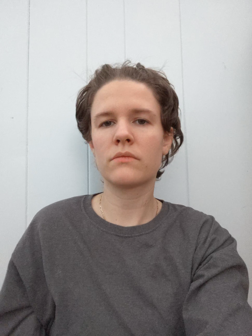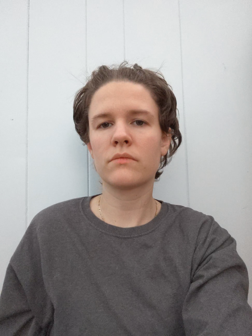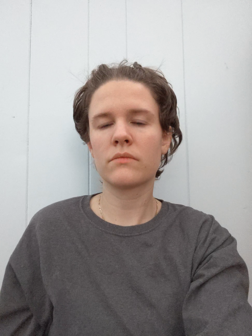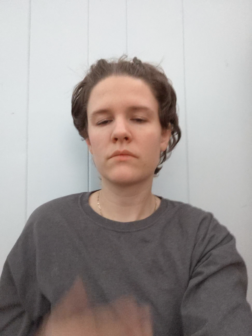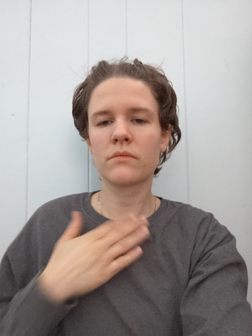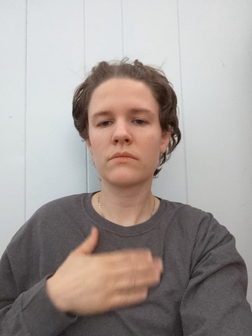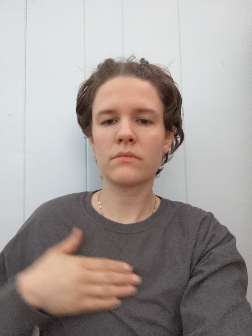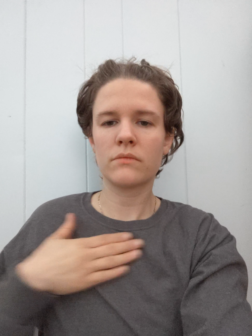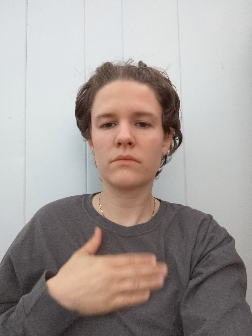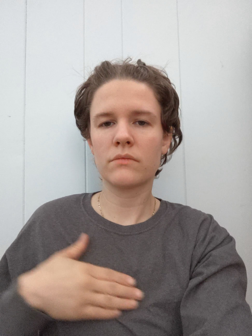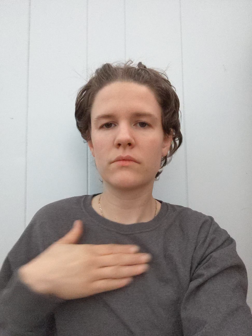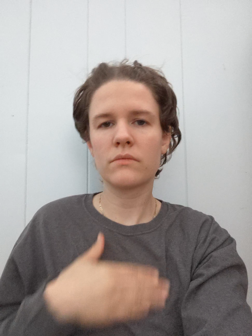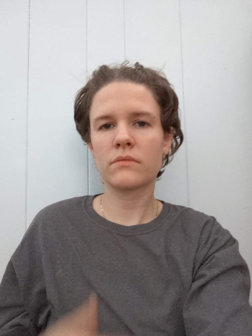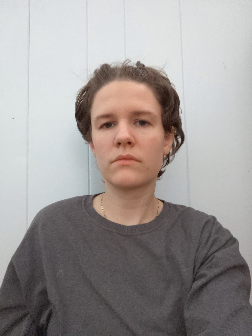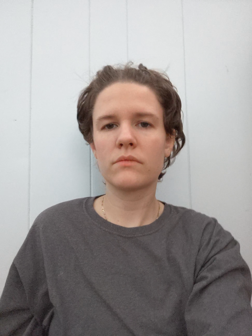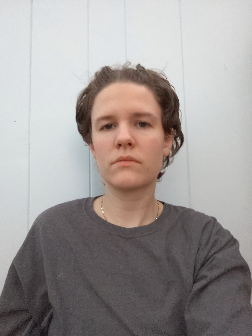please